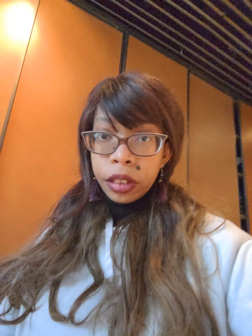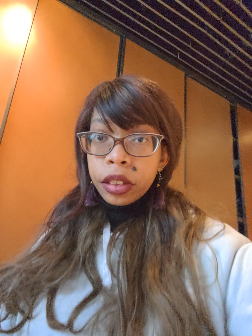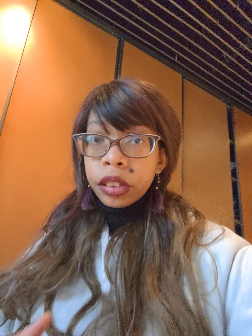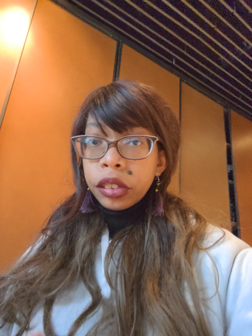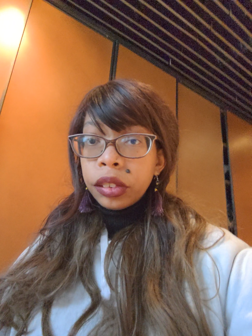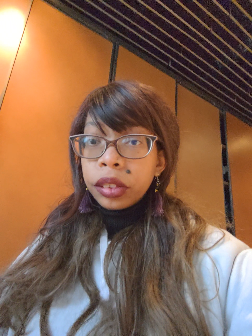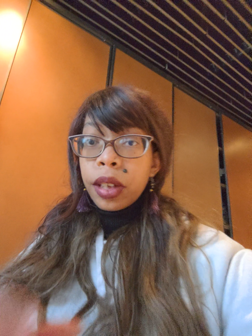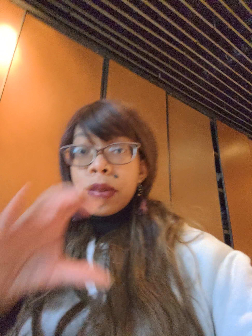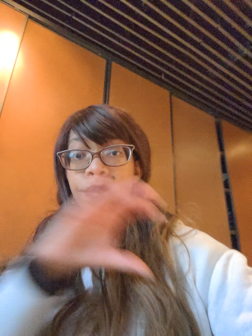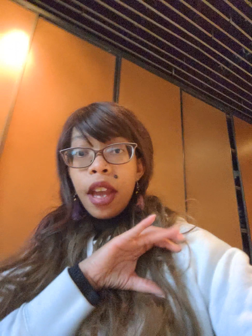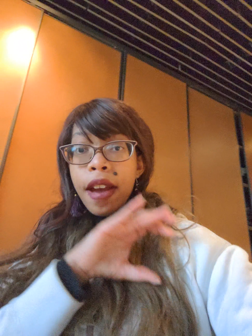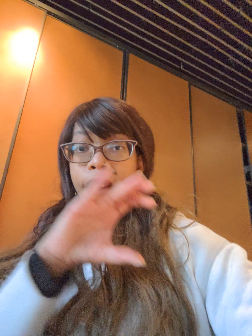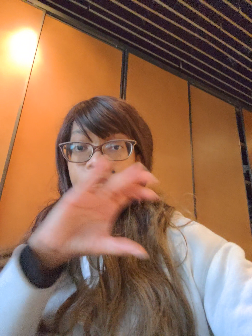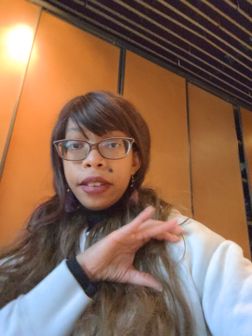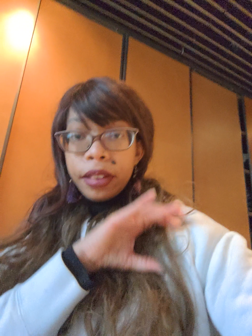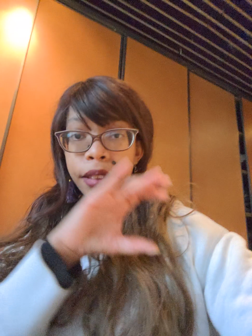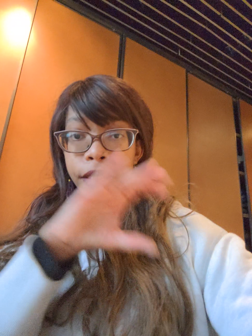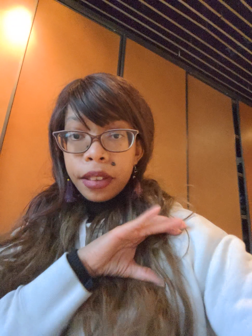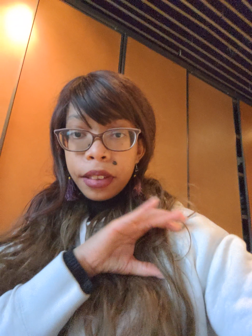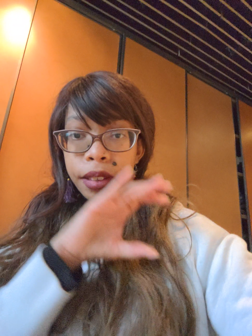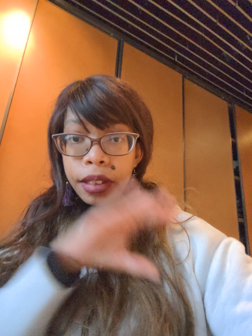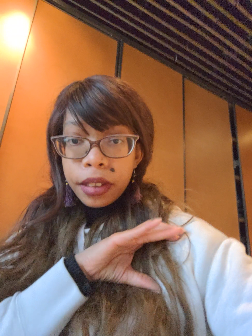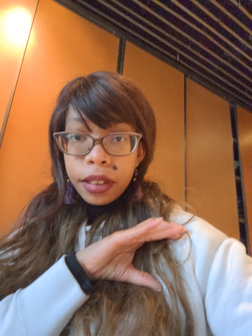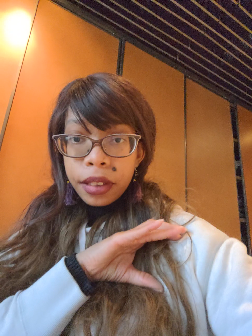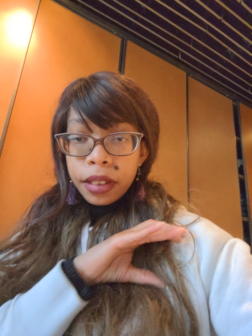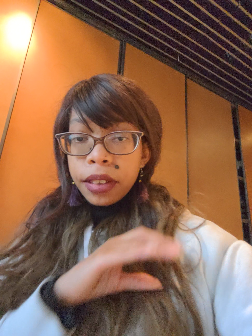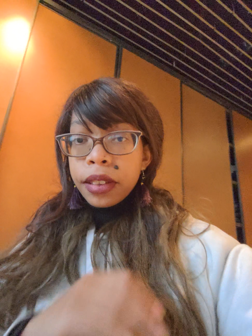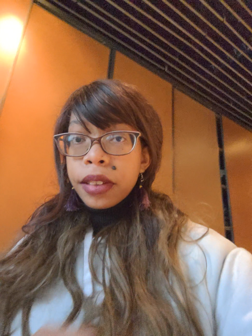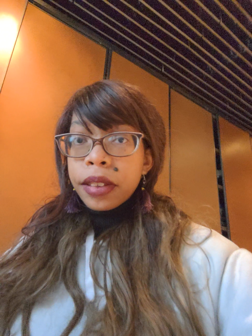police